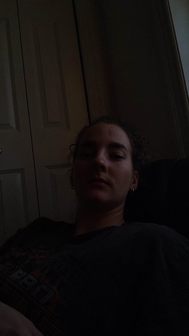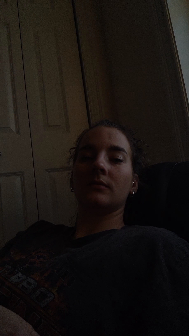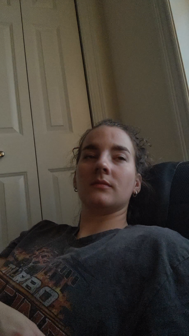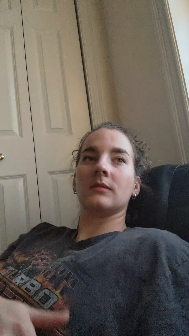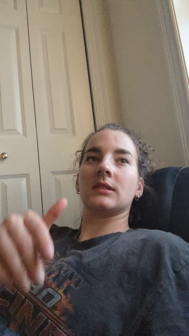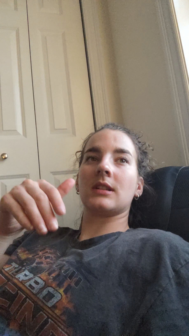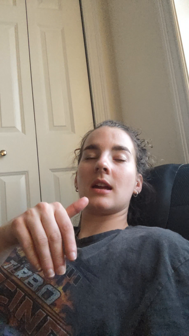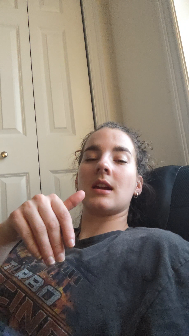night night